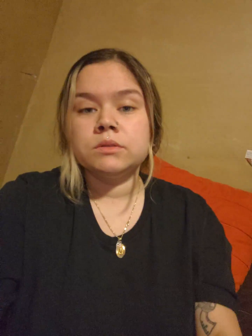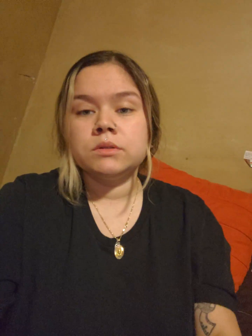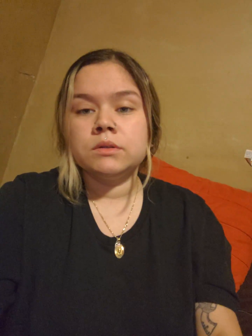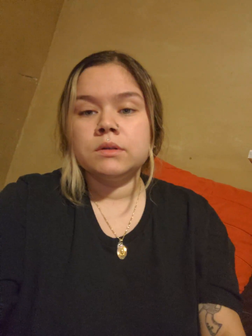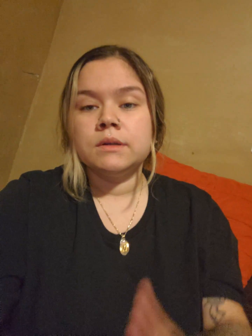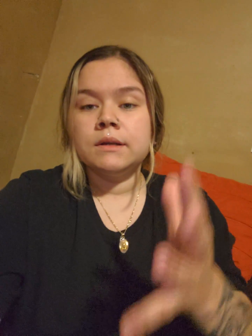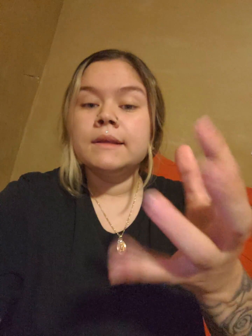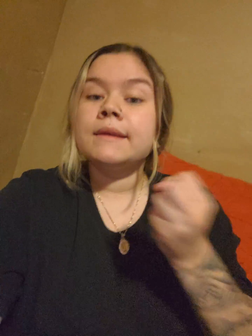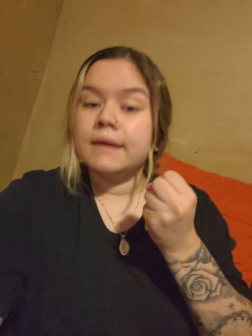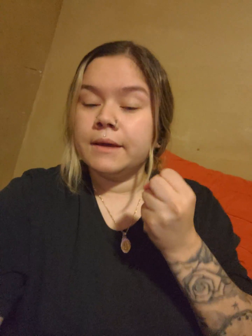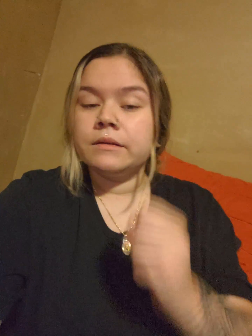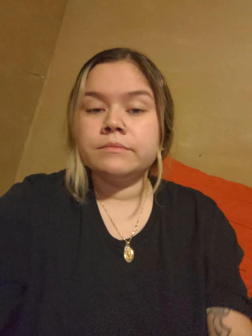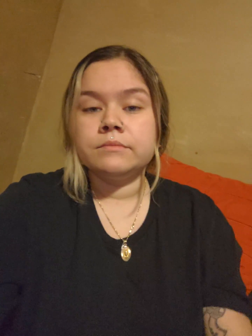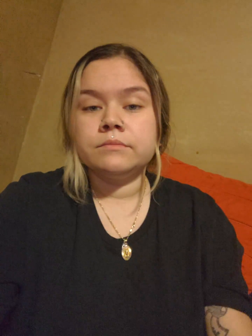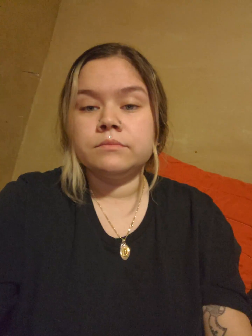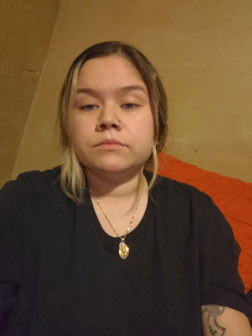get